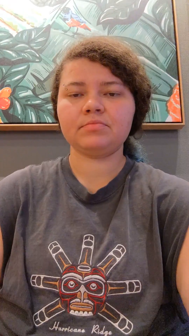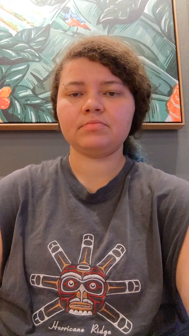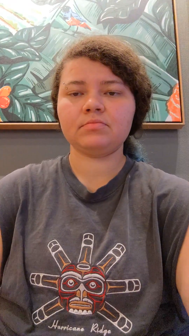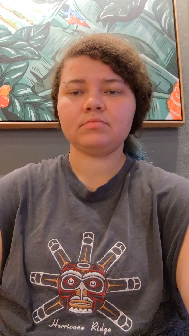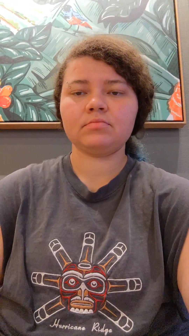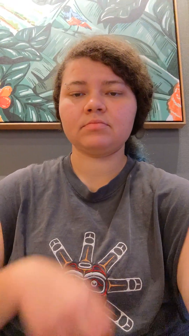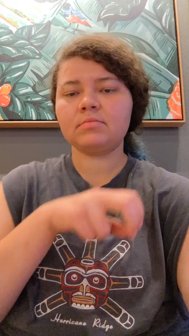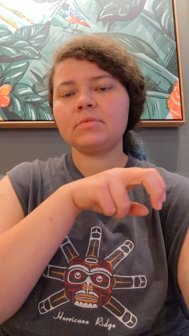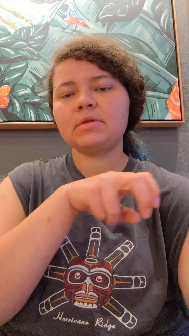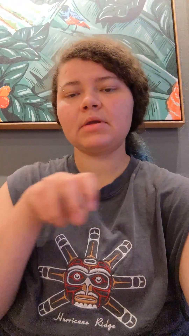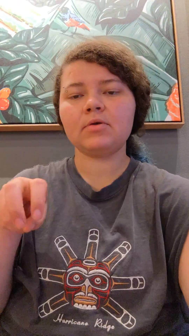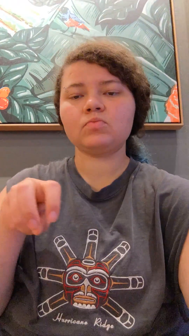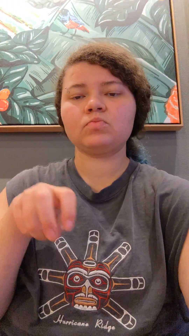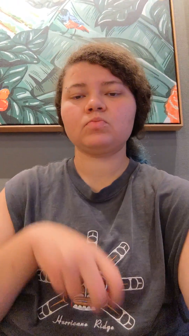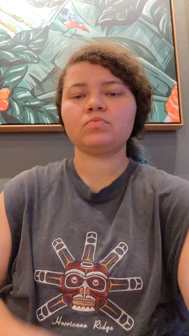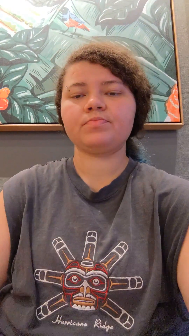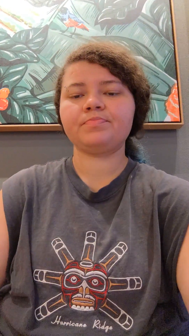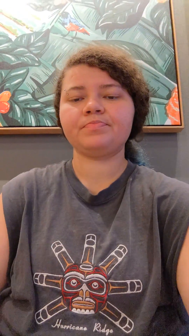couch